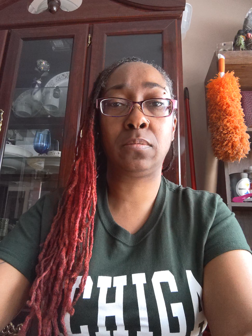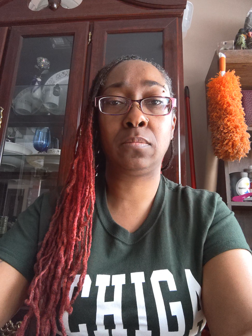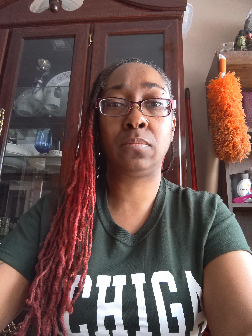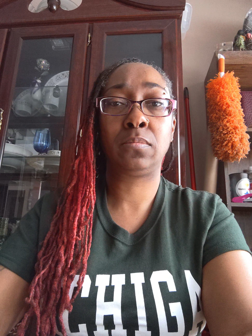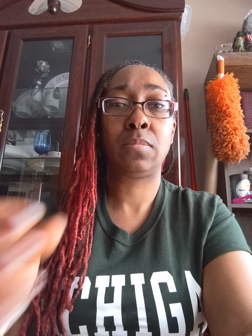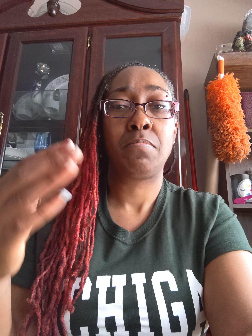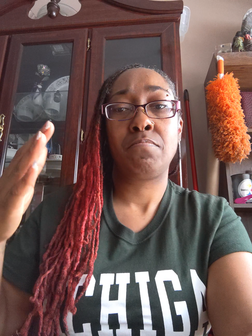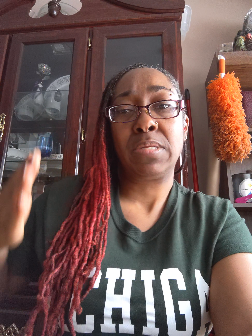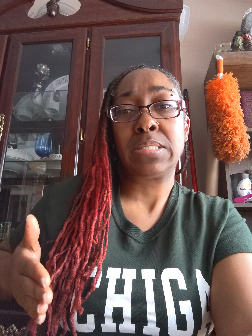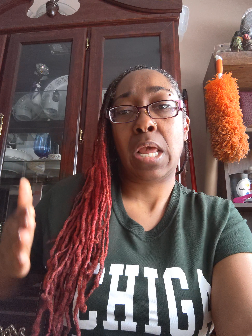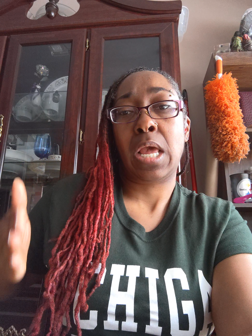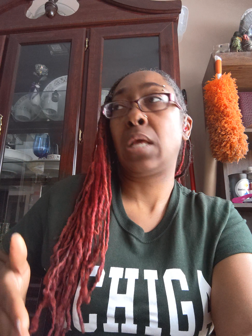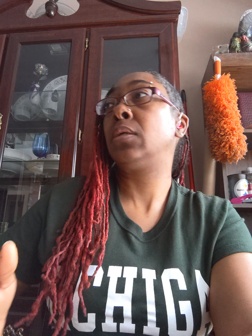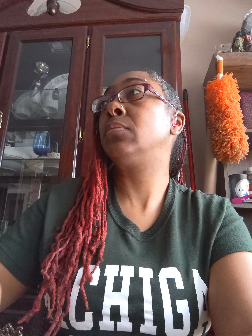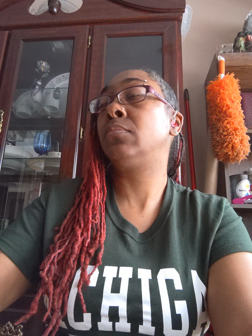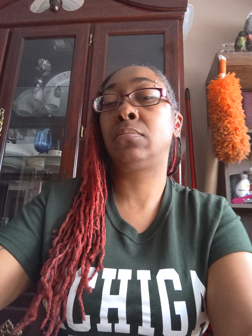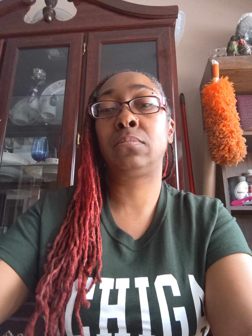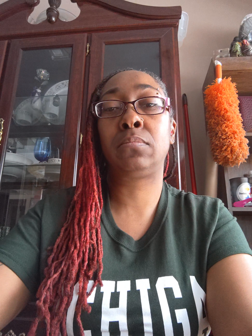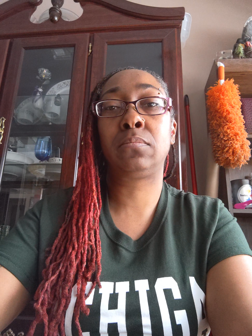beside